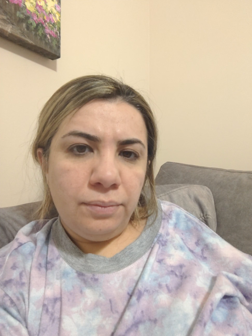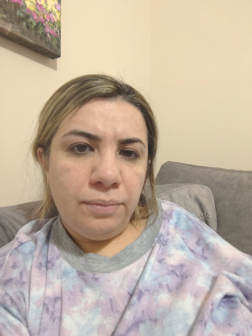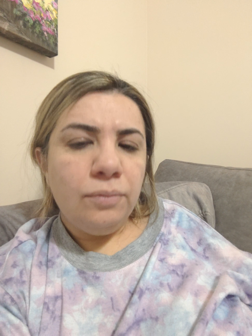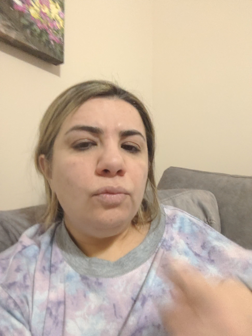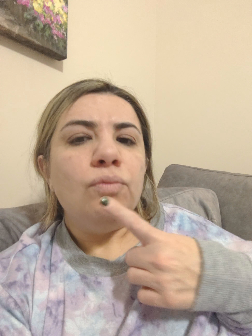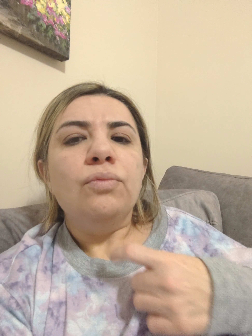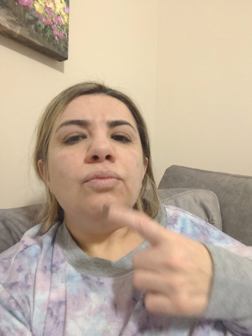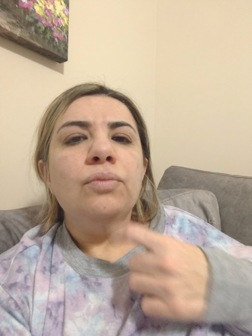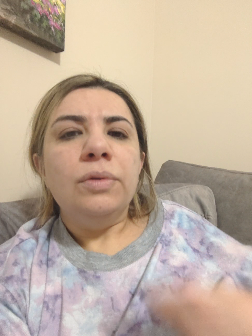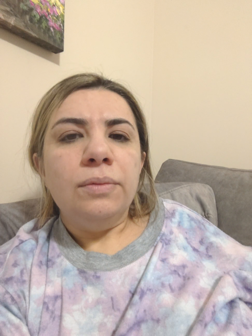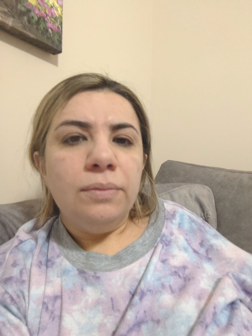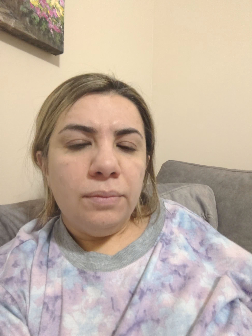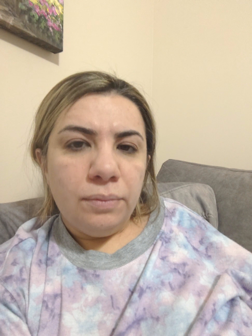red